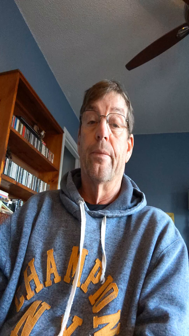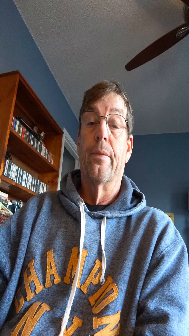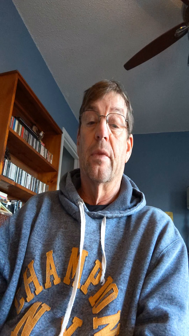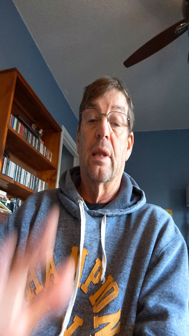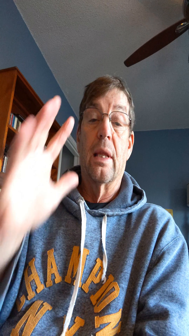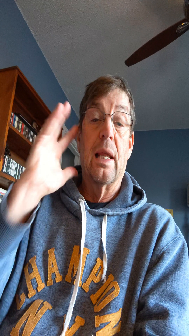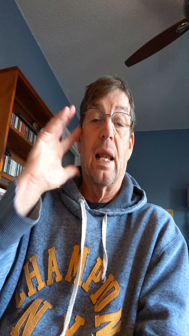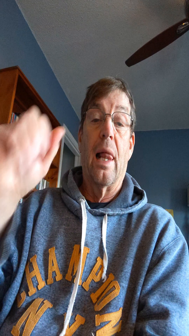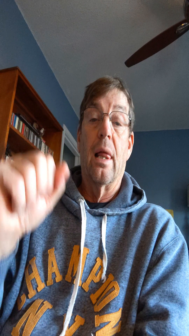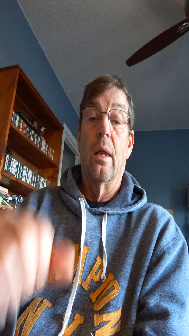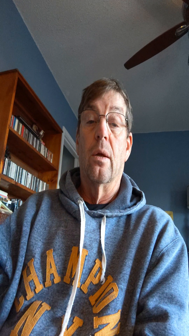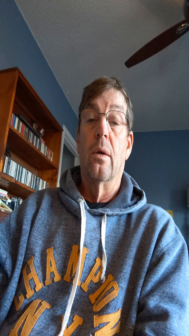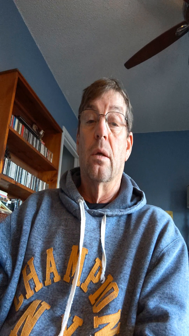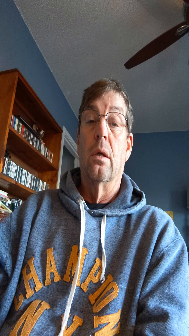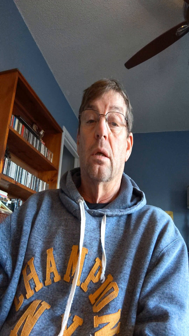loud